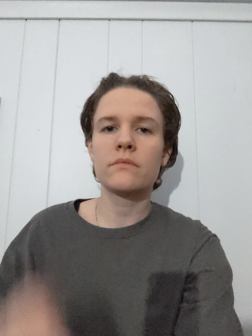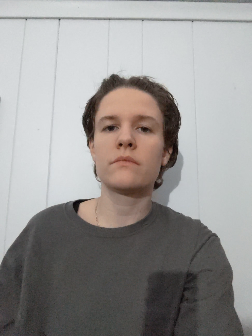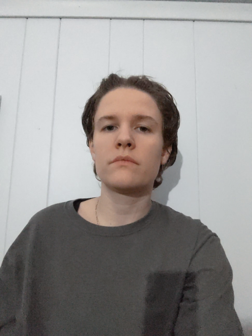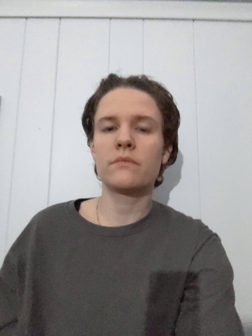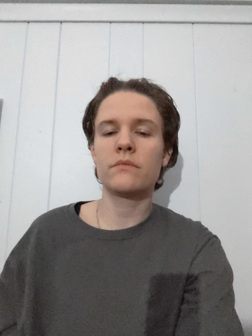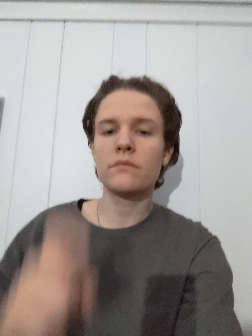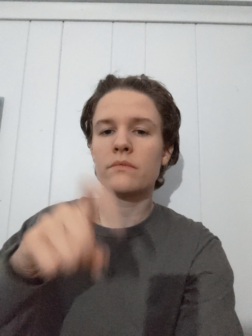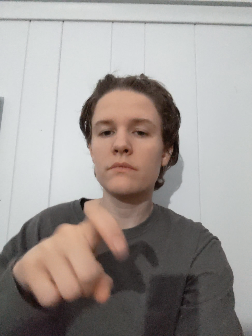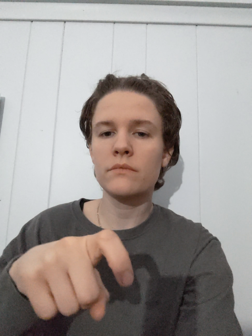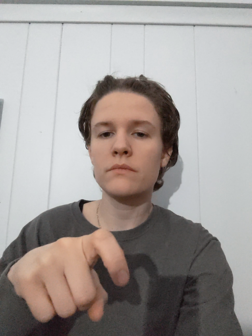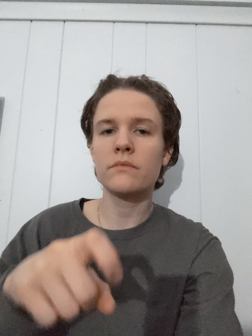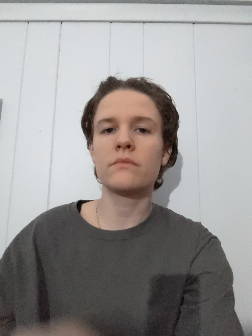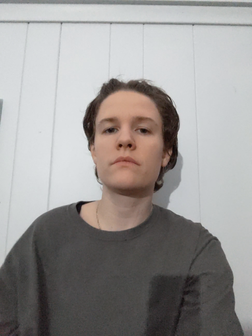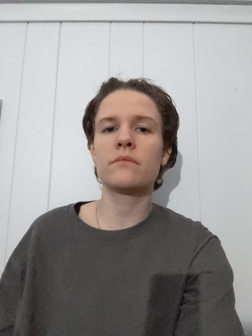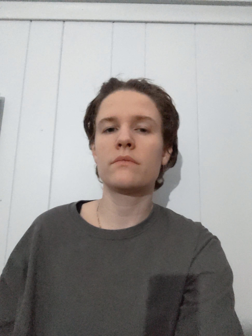time